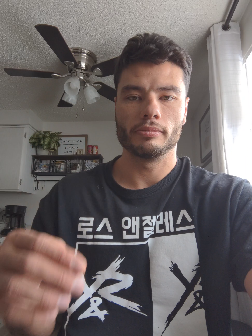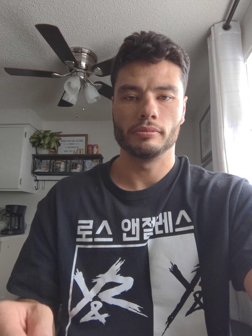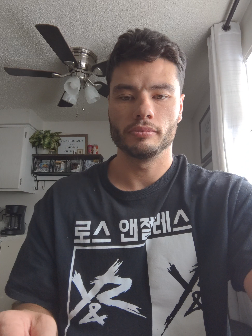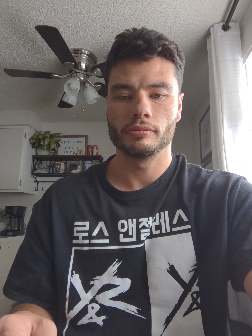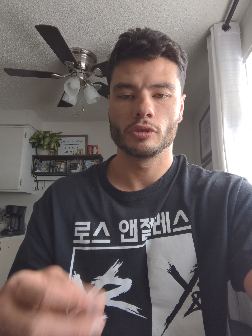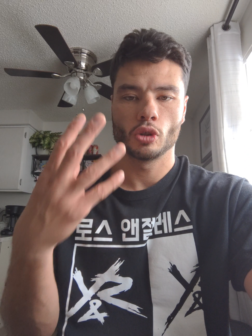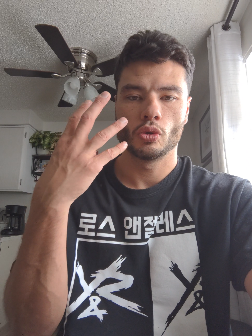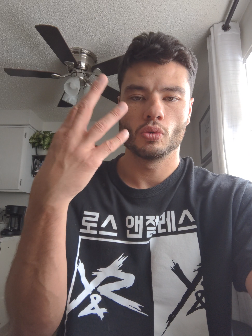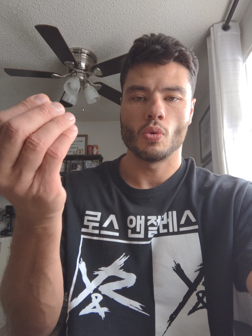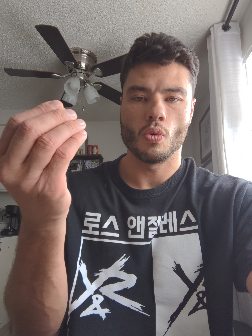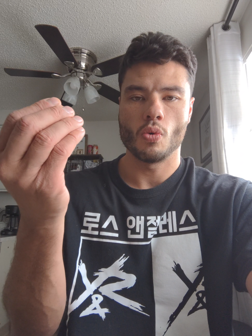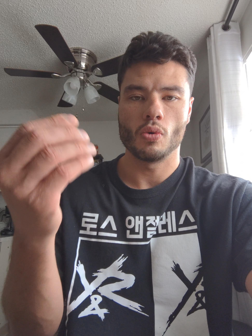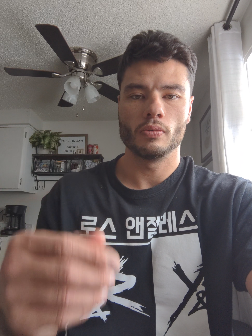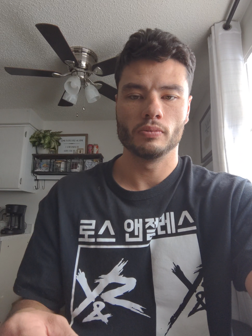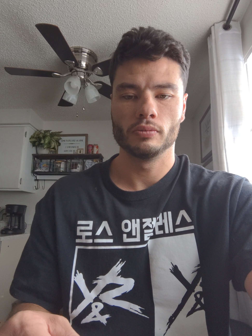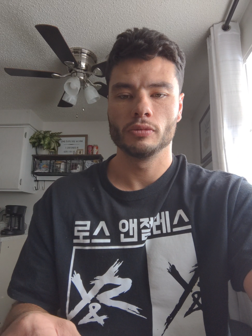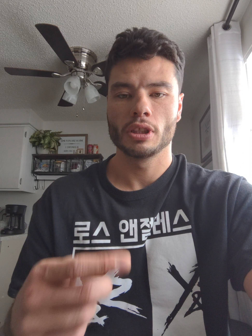go